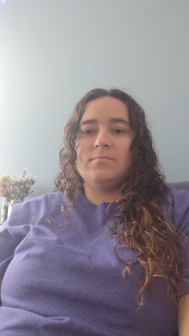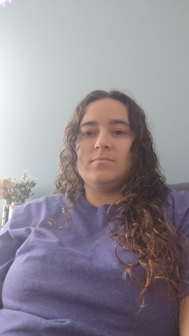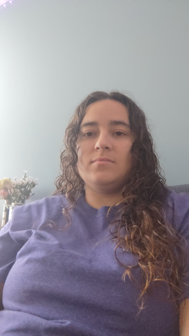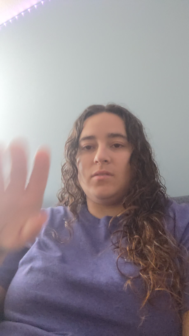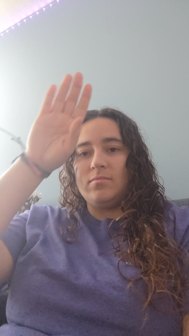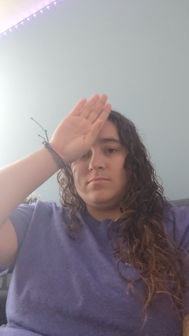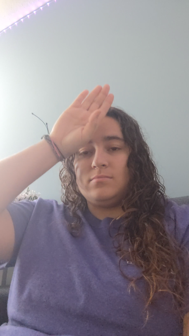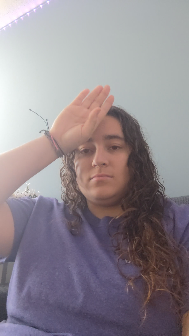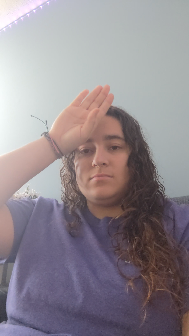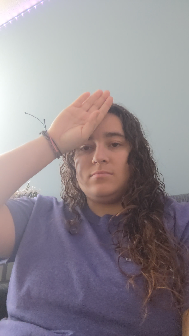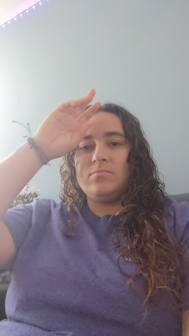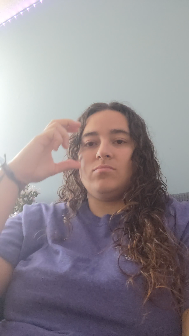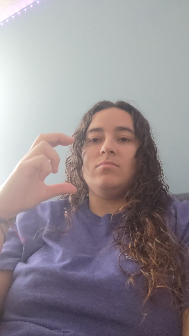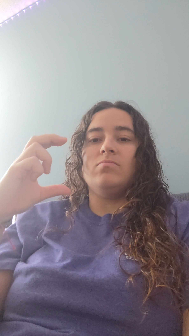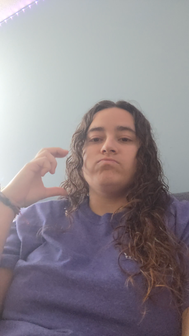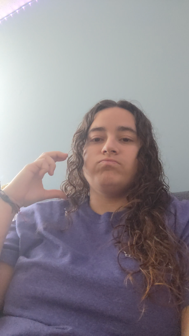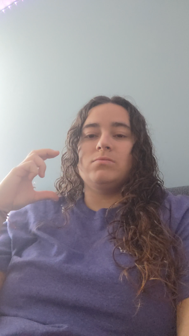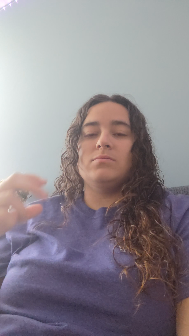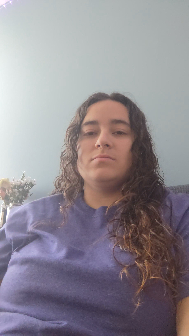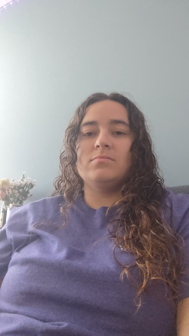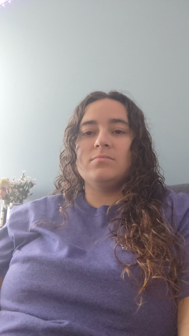fire truck